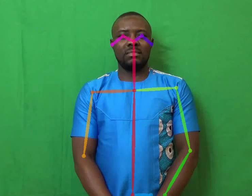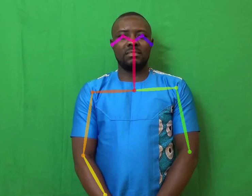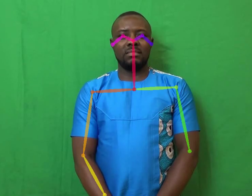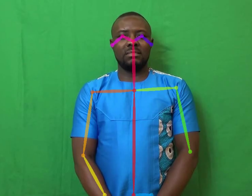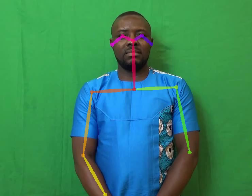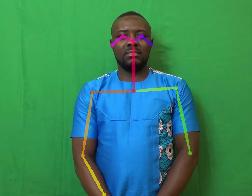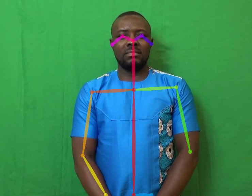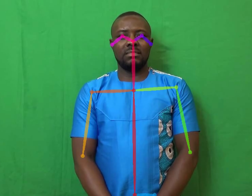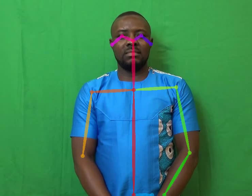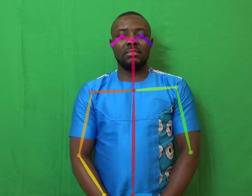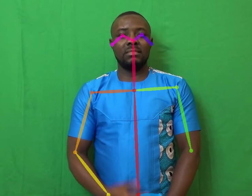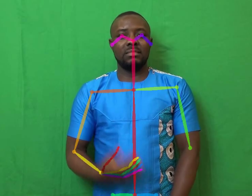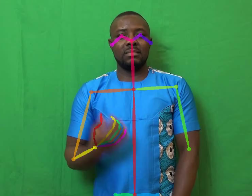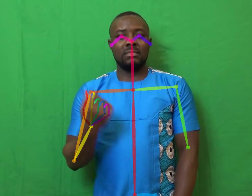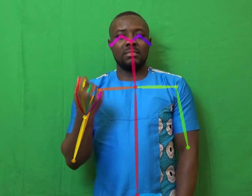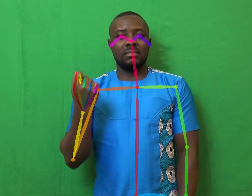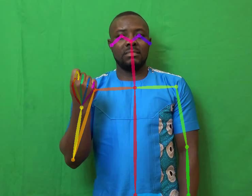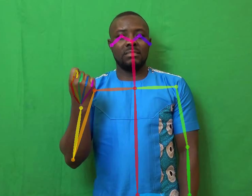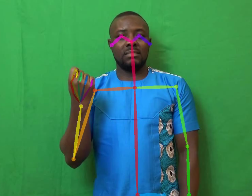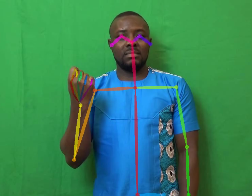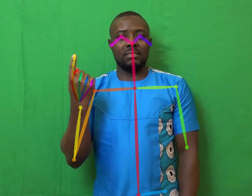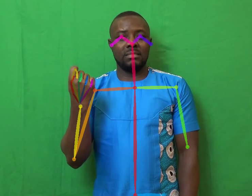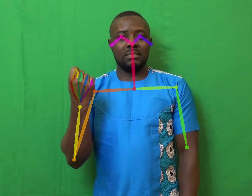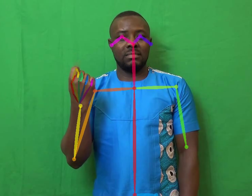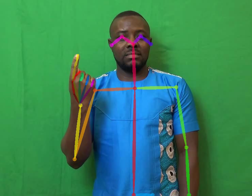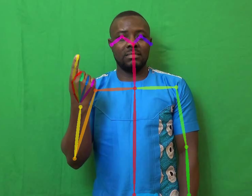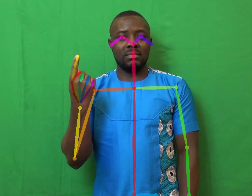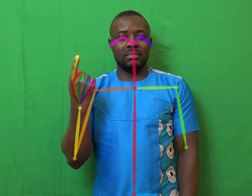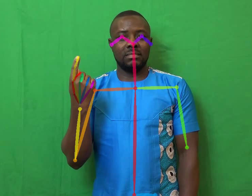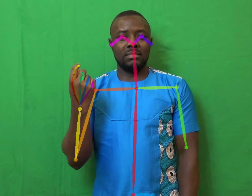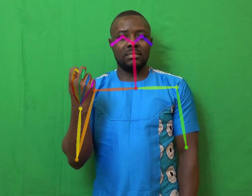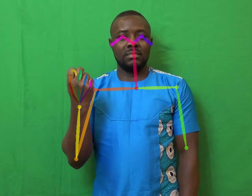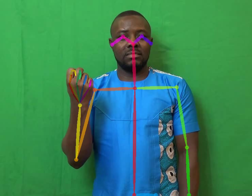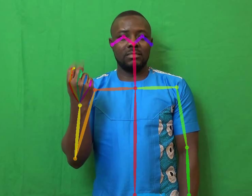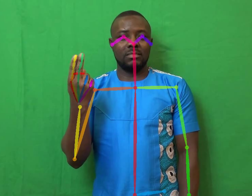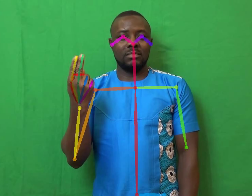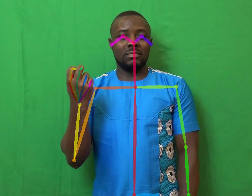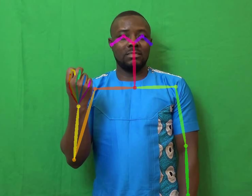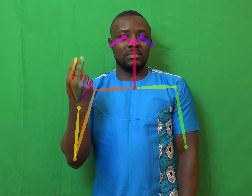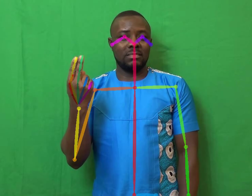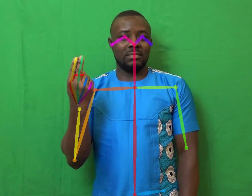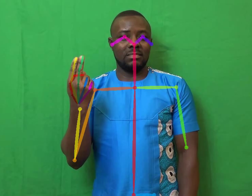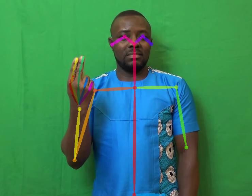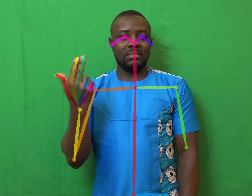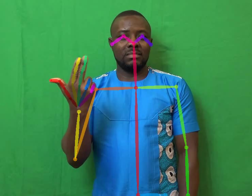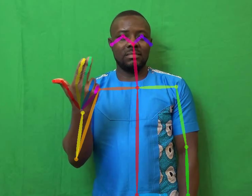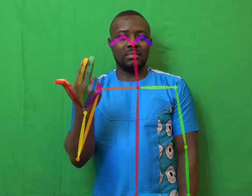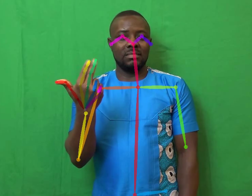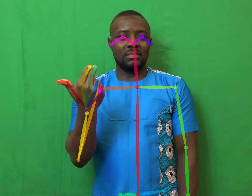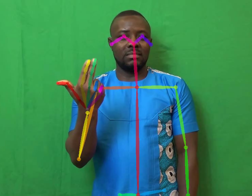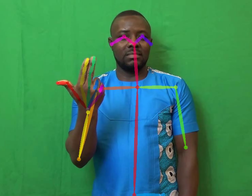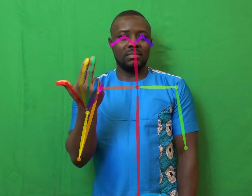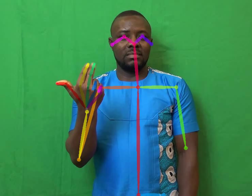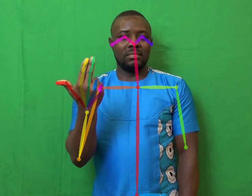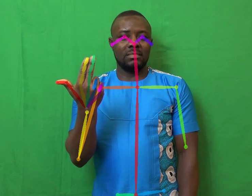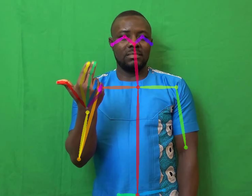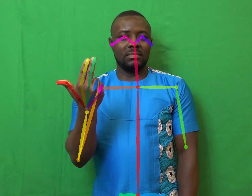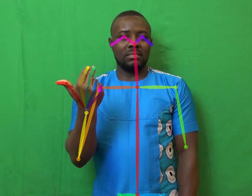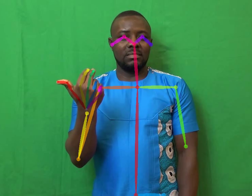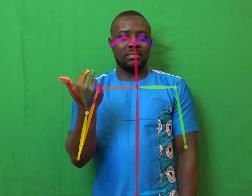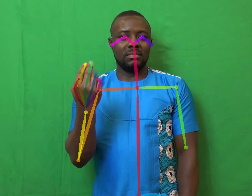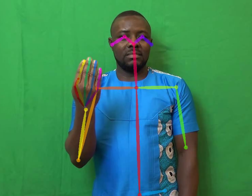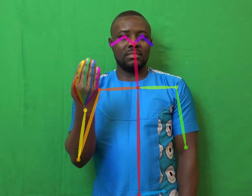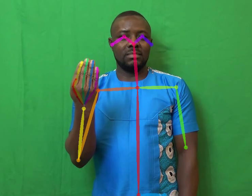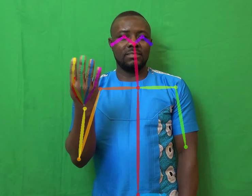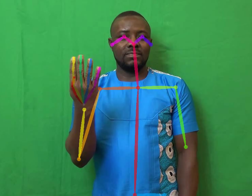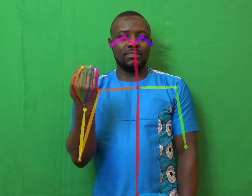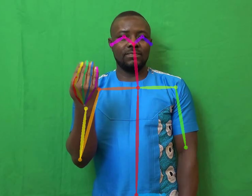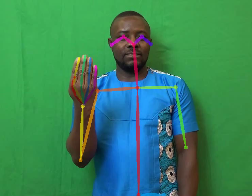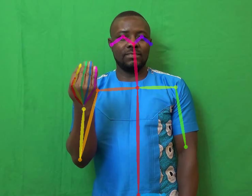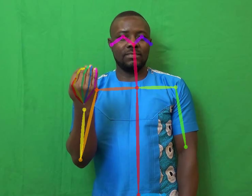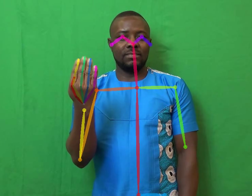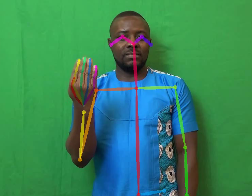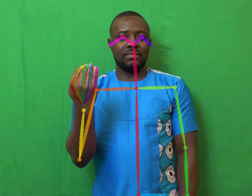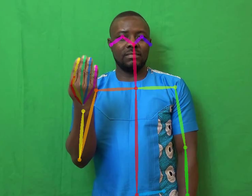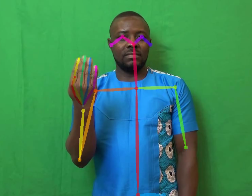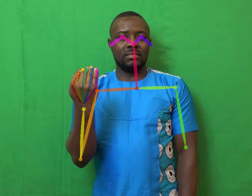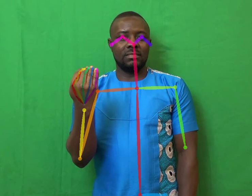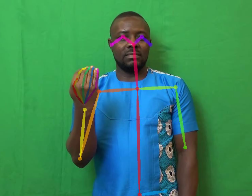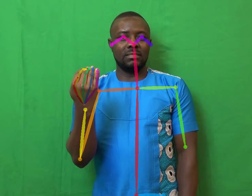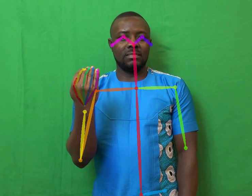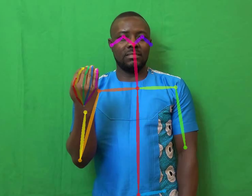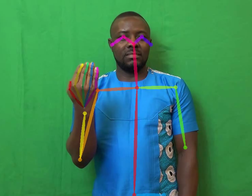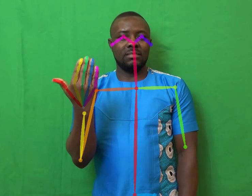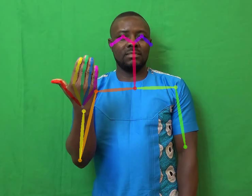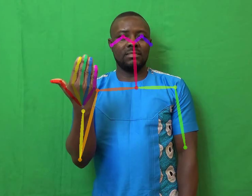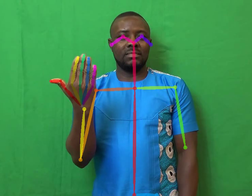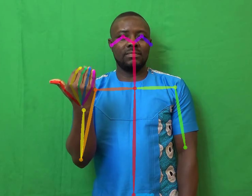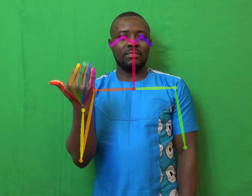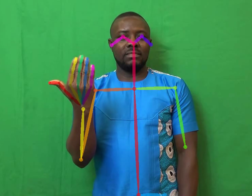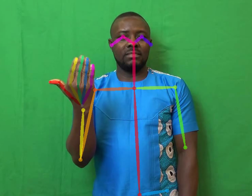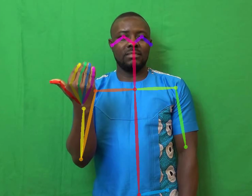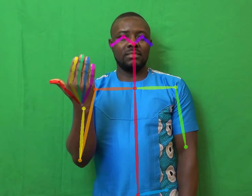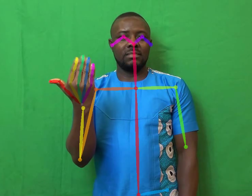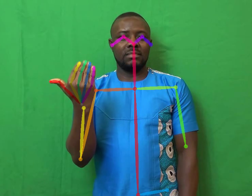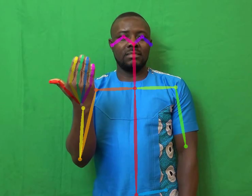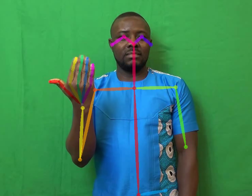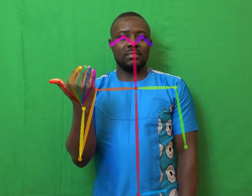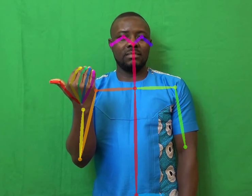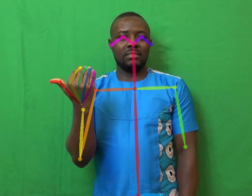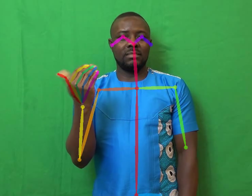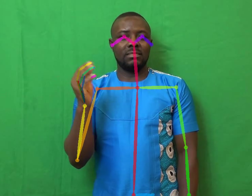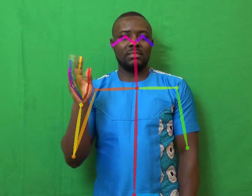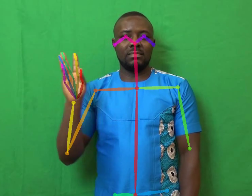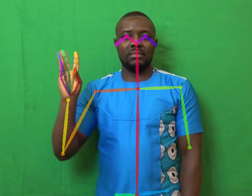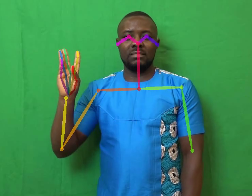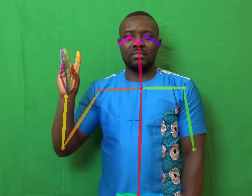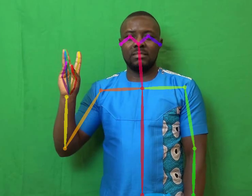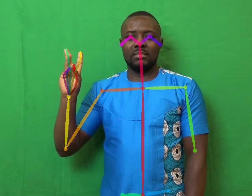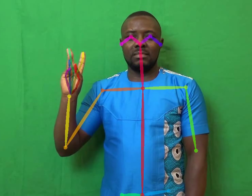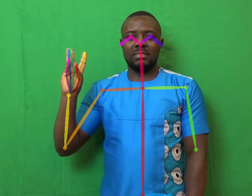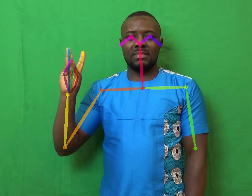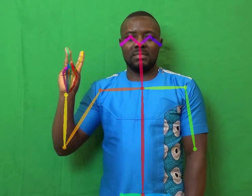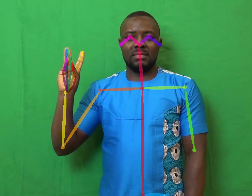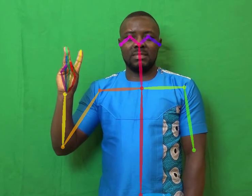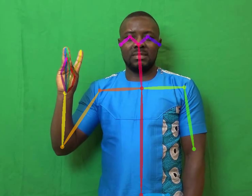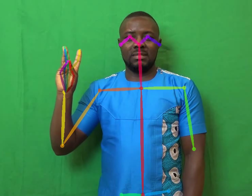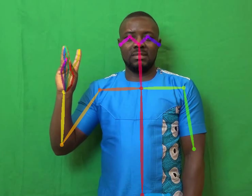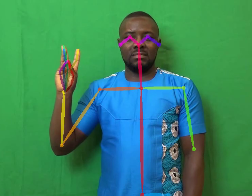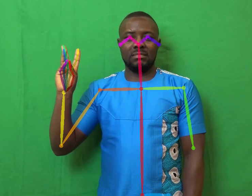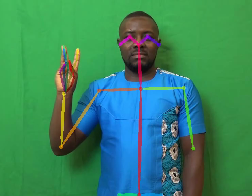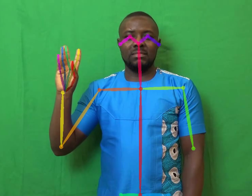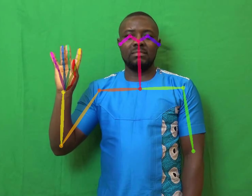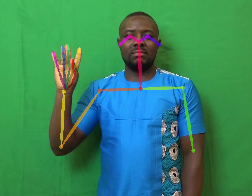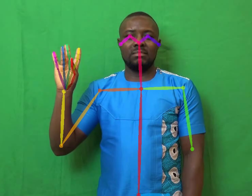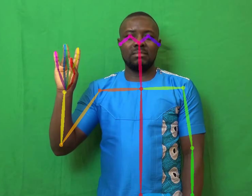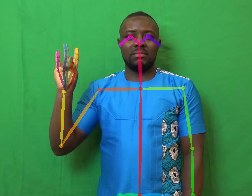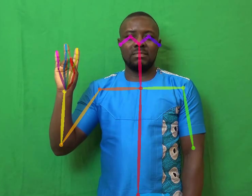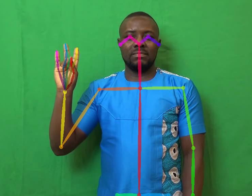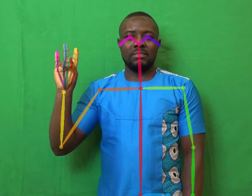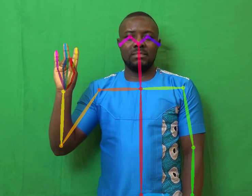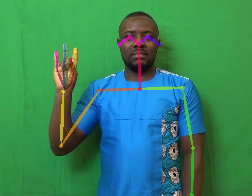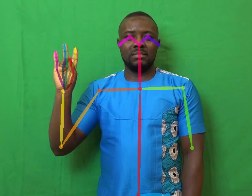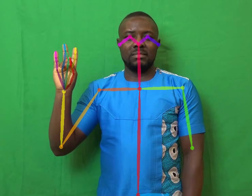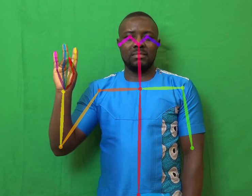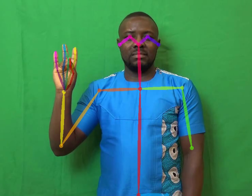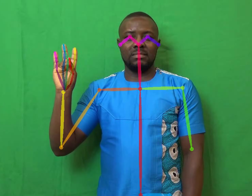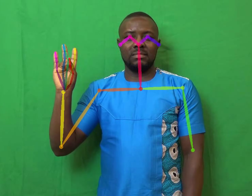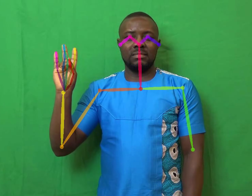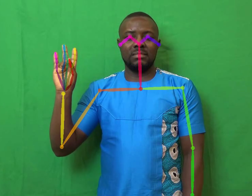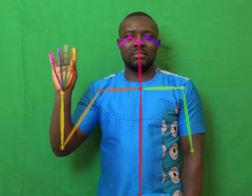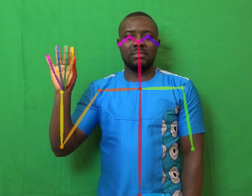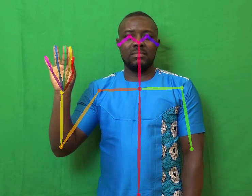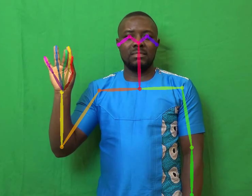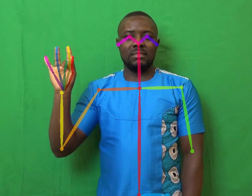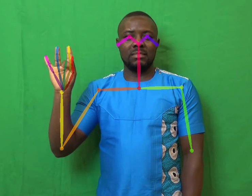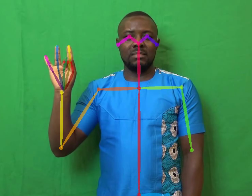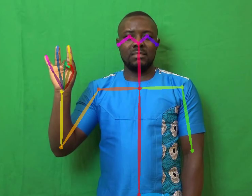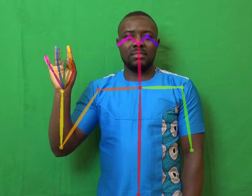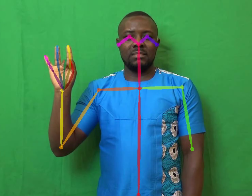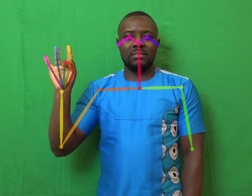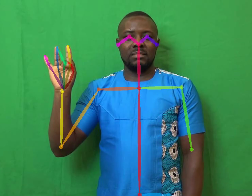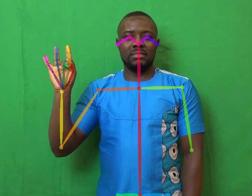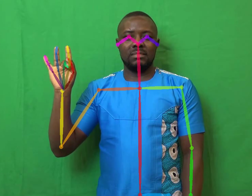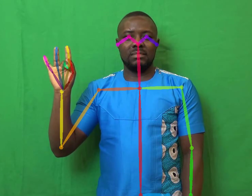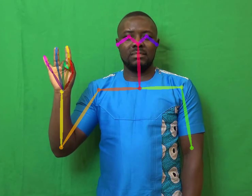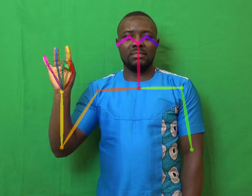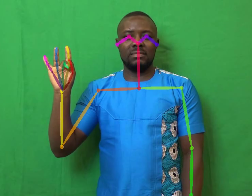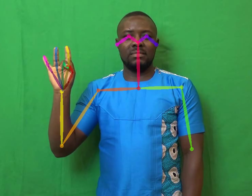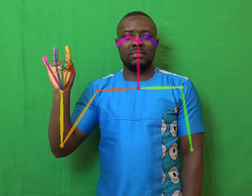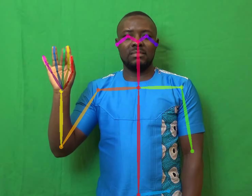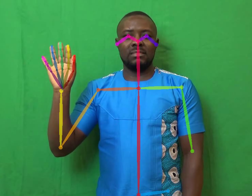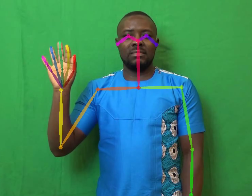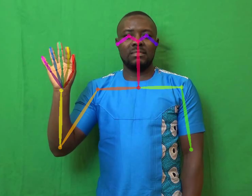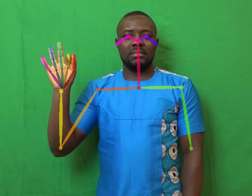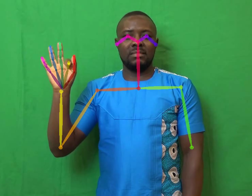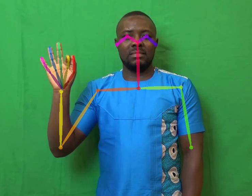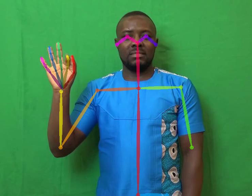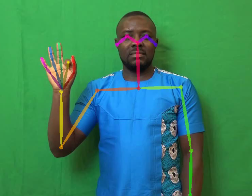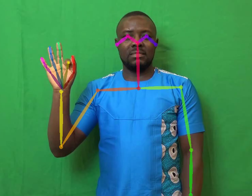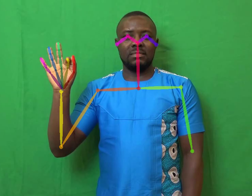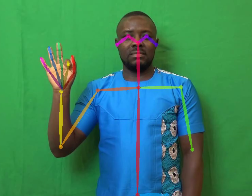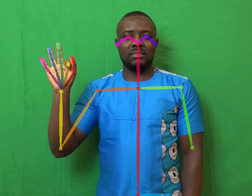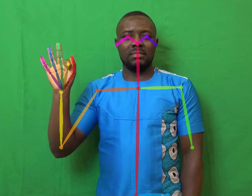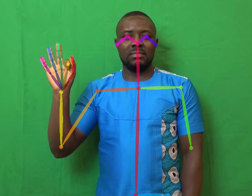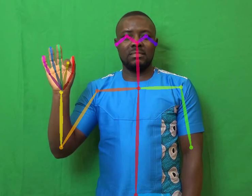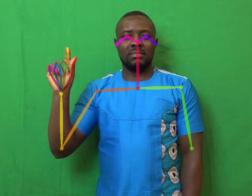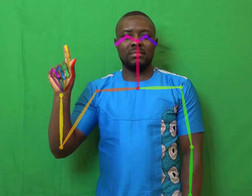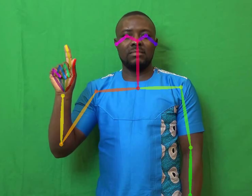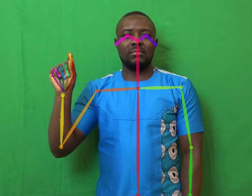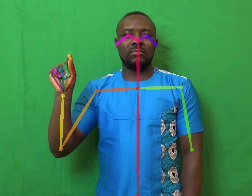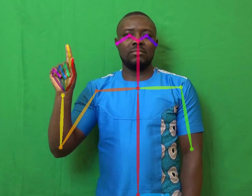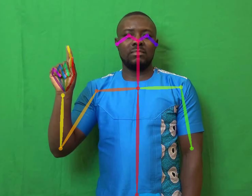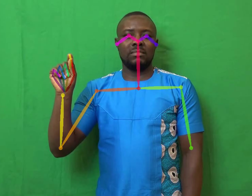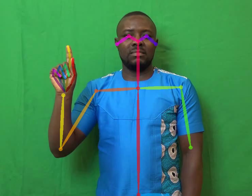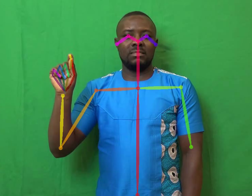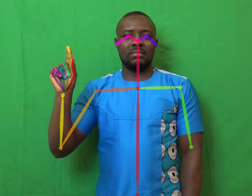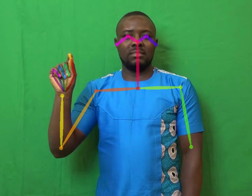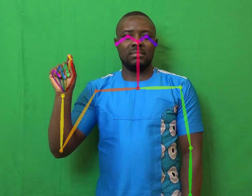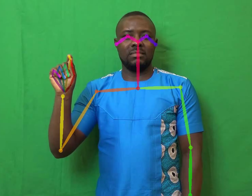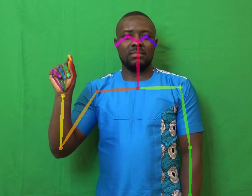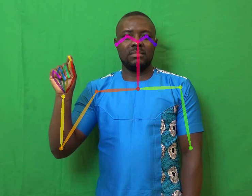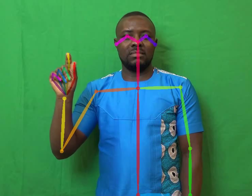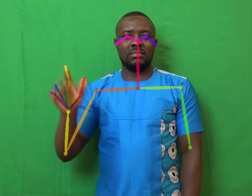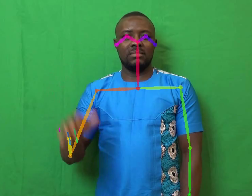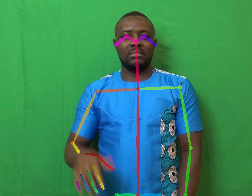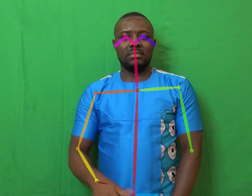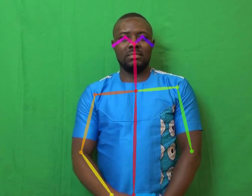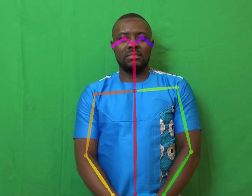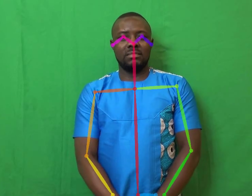11 12 13 14 15 16 17 18 19 20